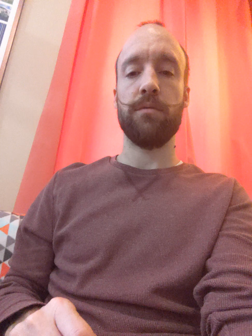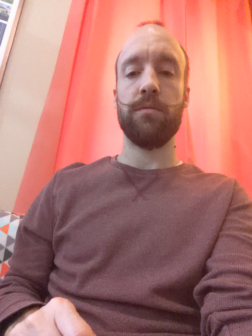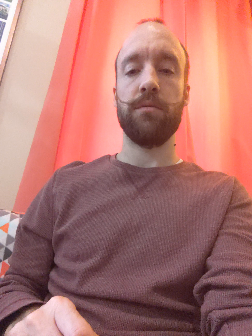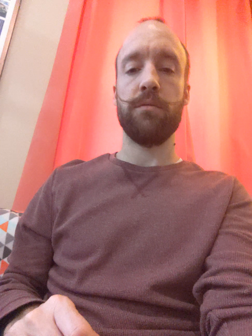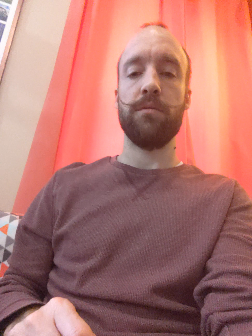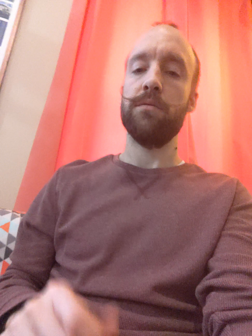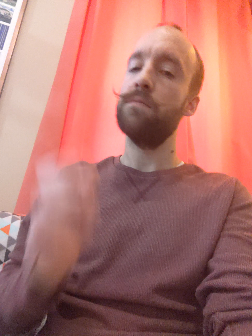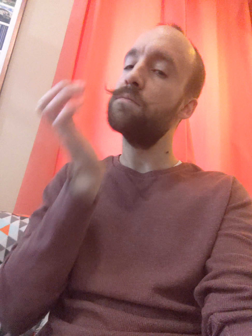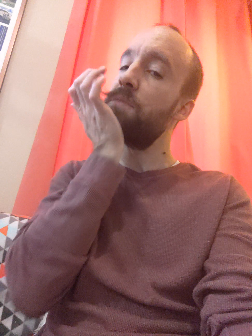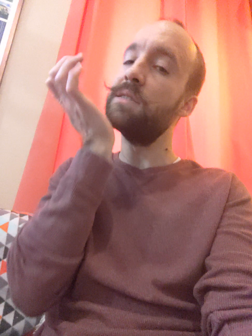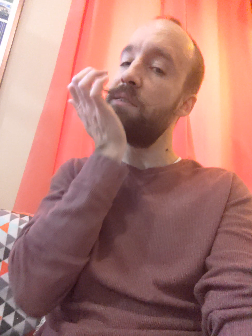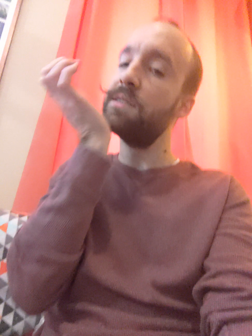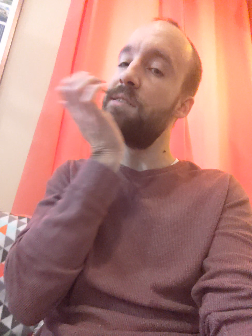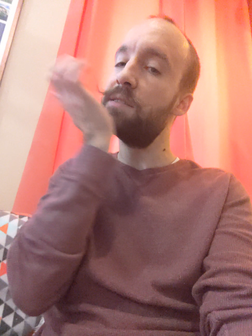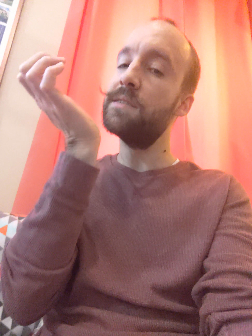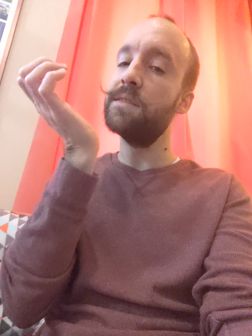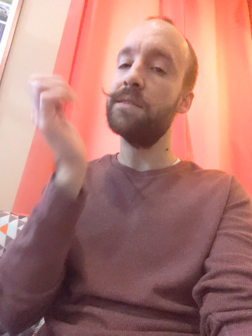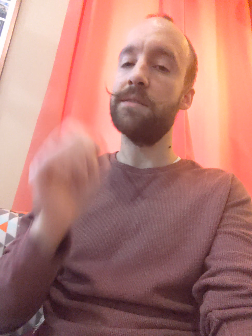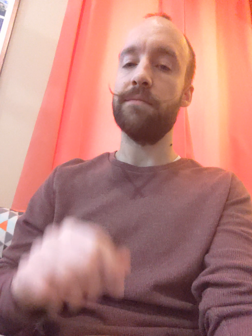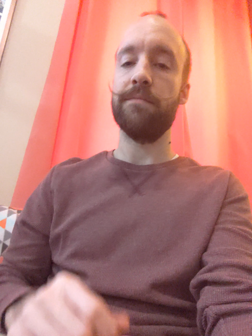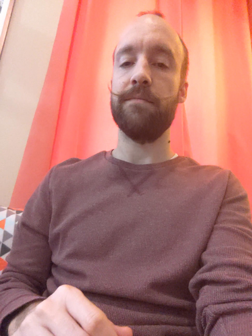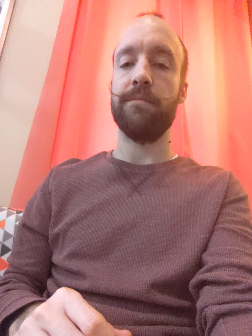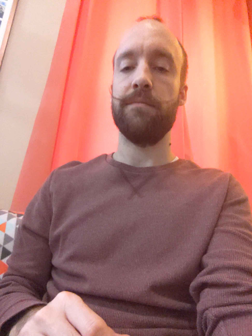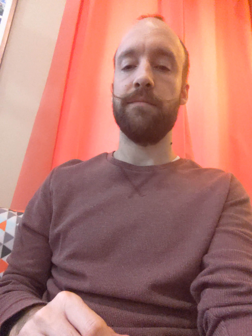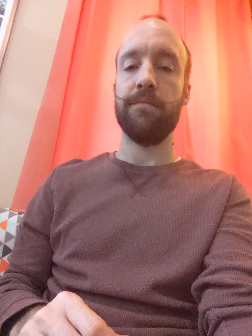grass